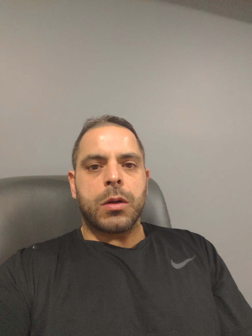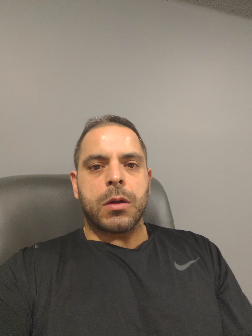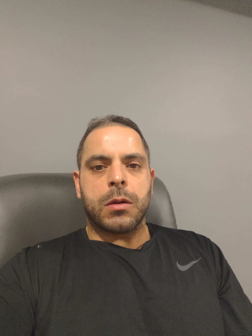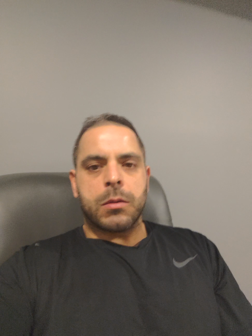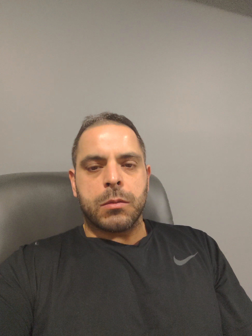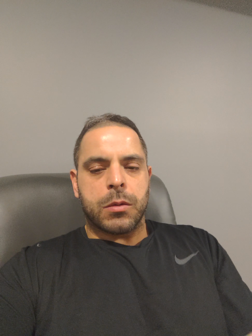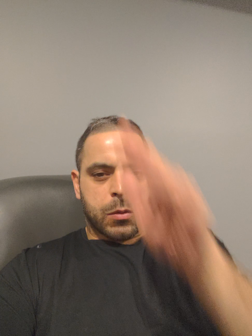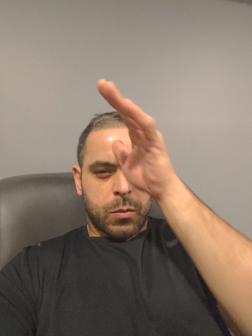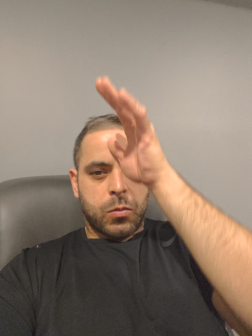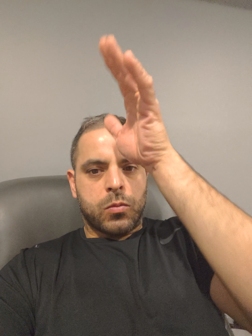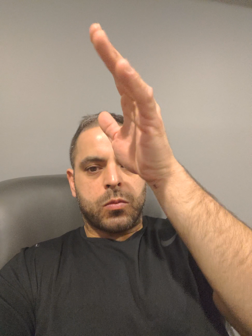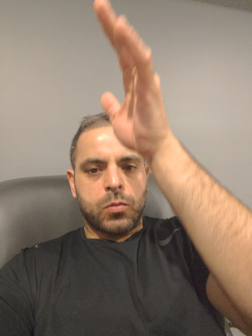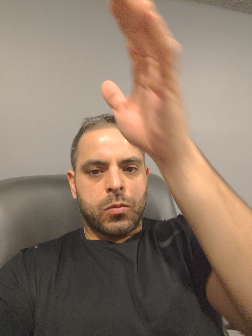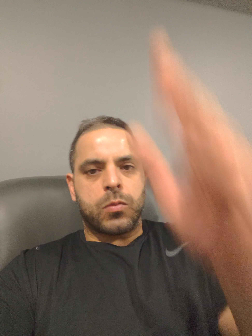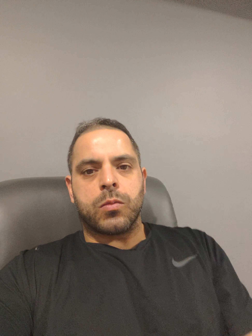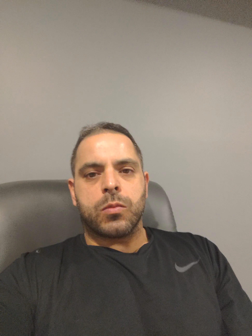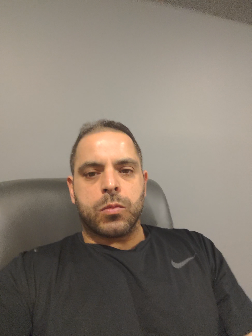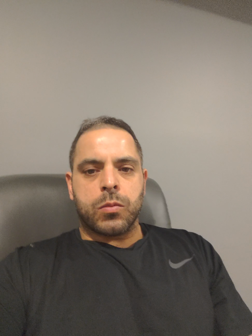grandpa